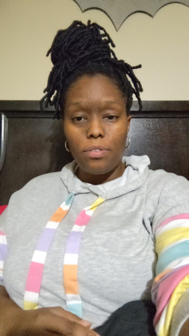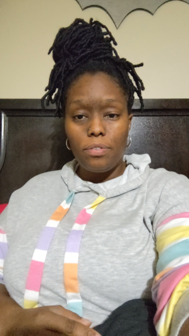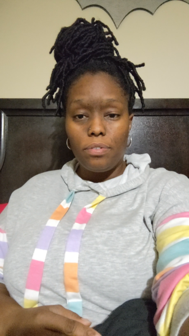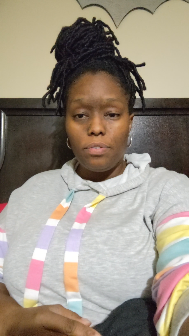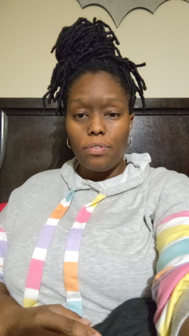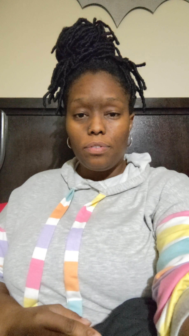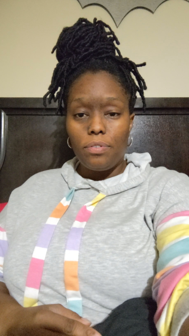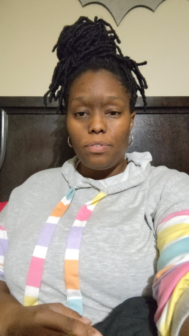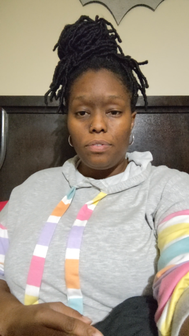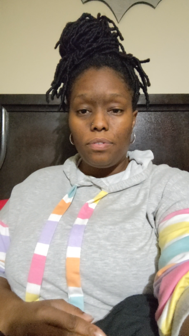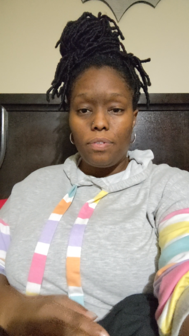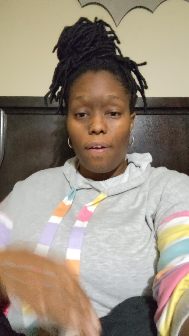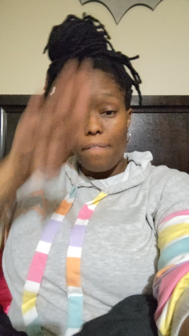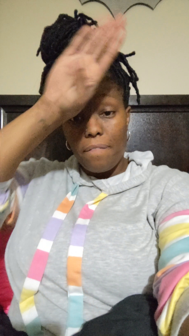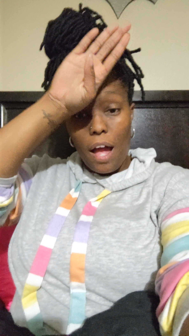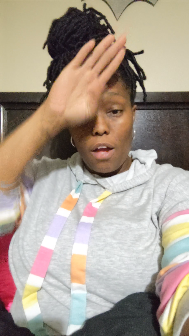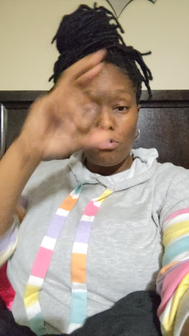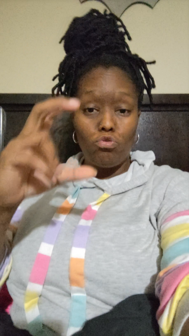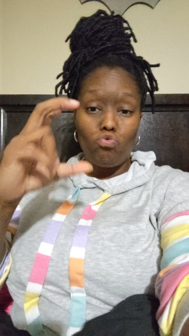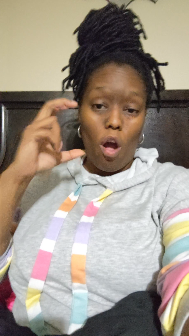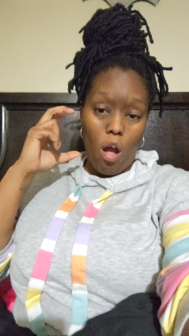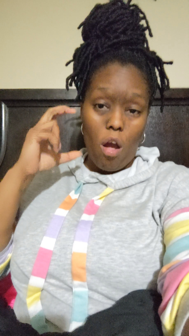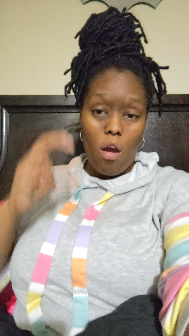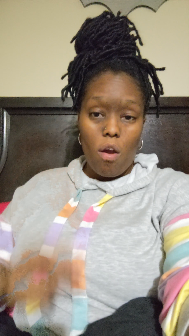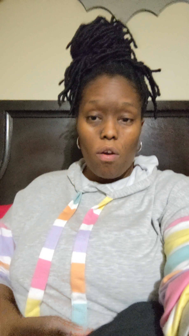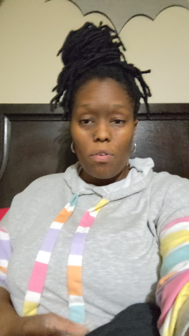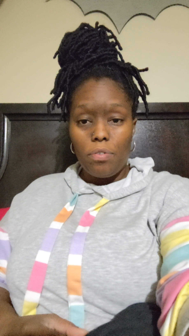fire truck